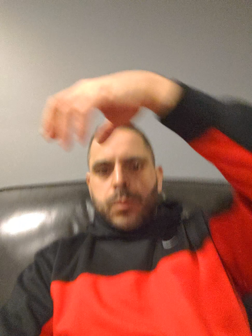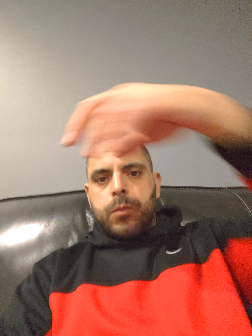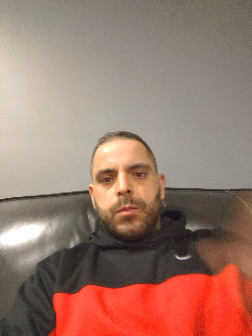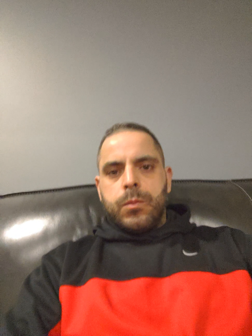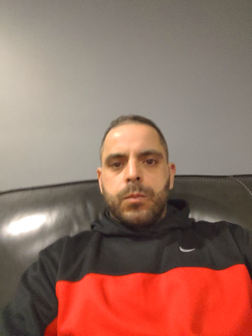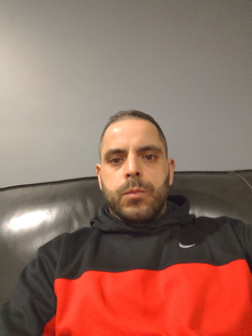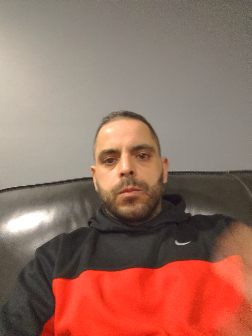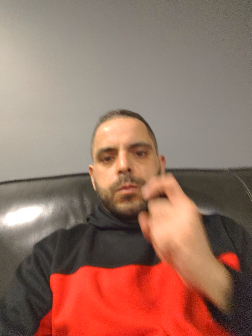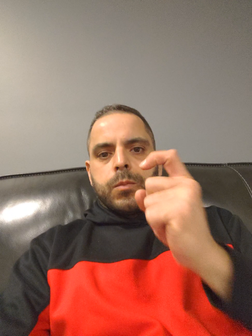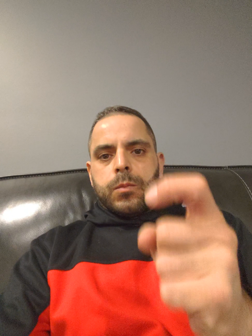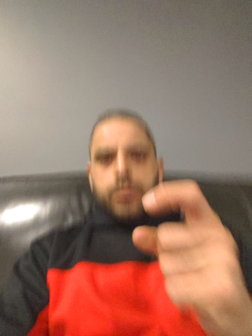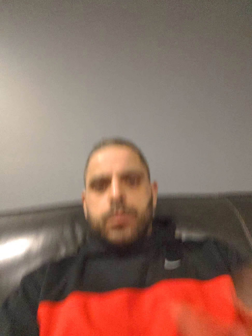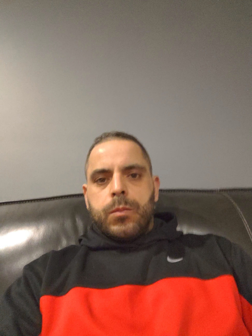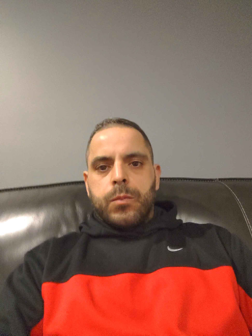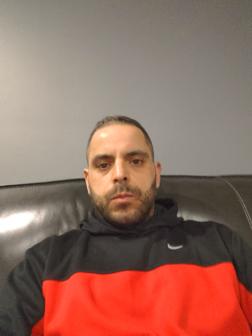gift